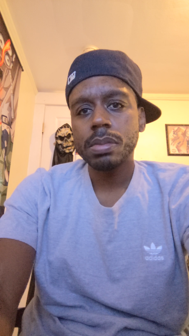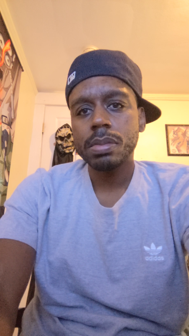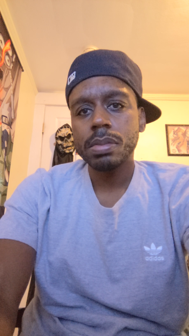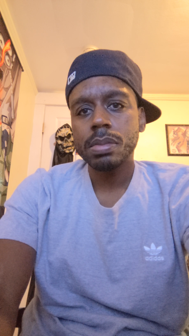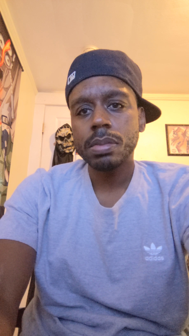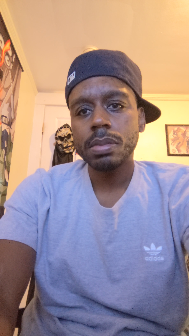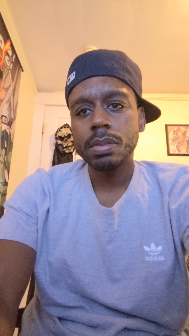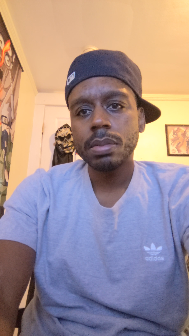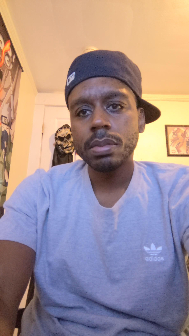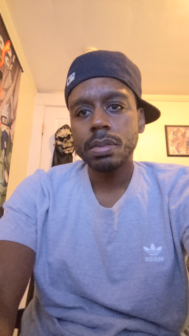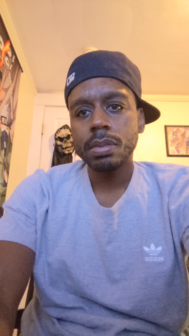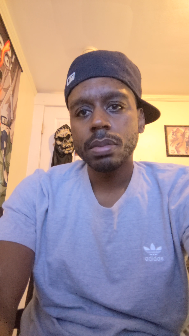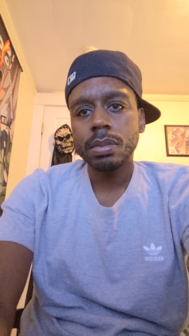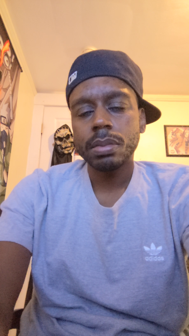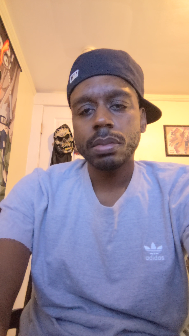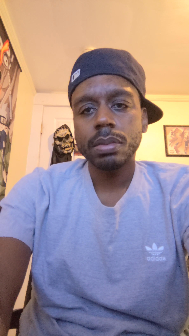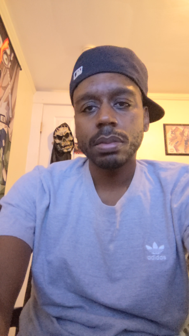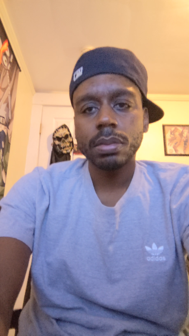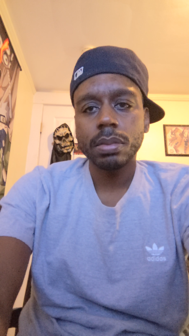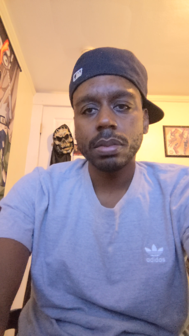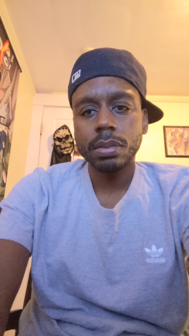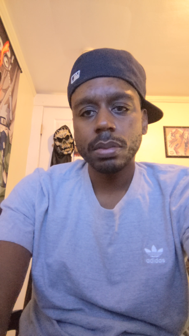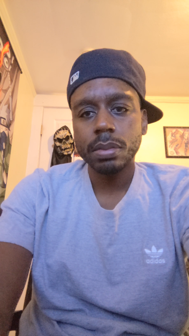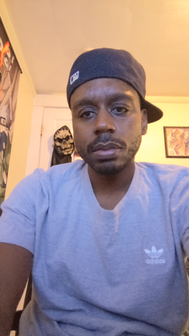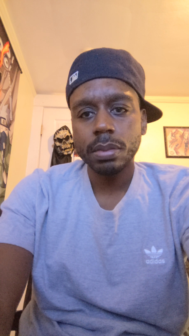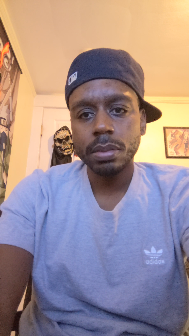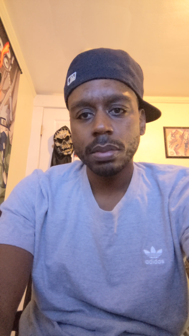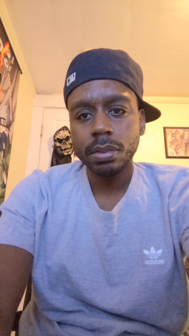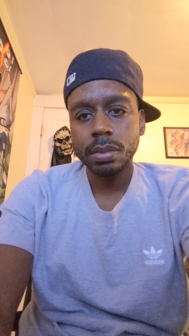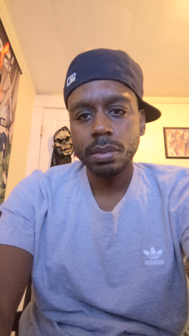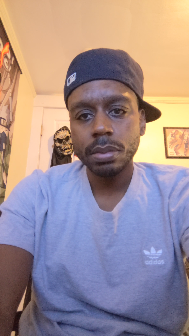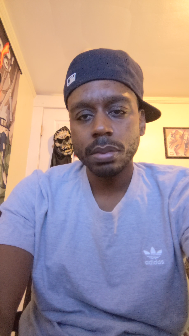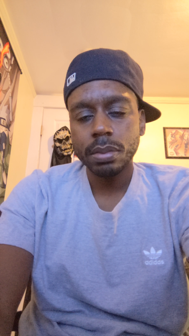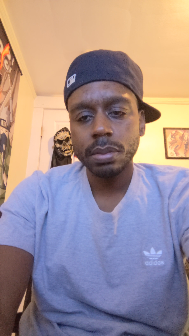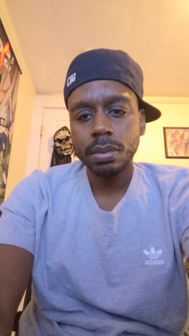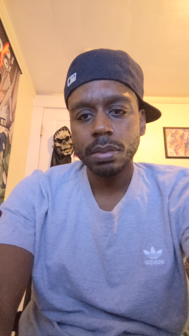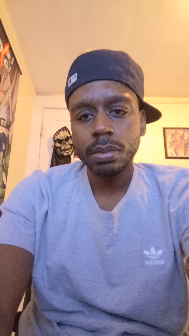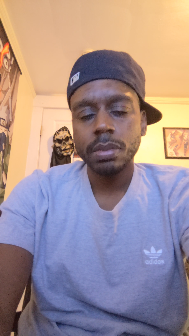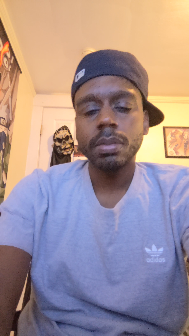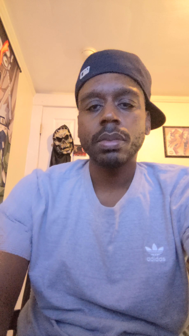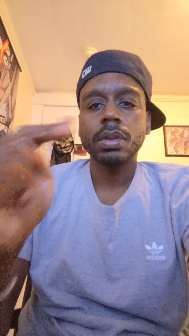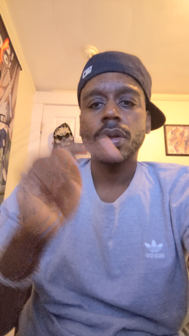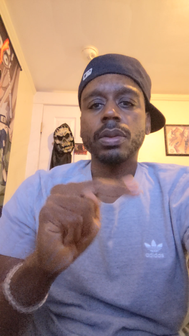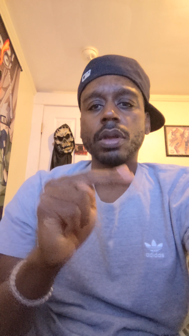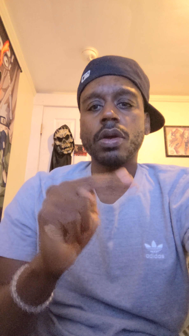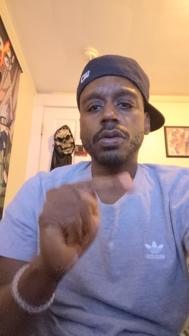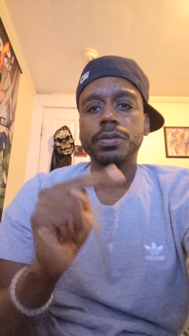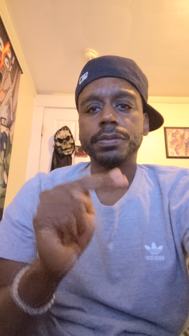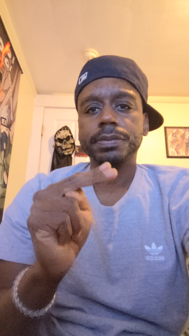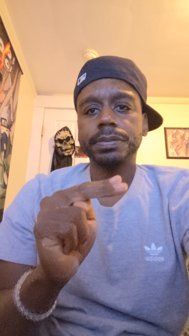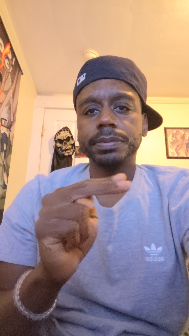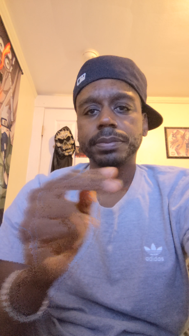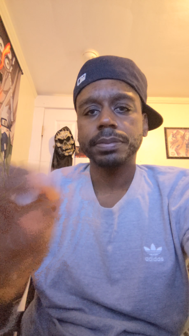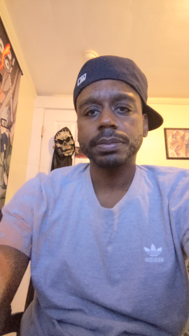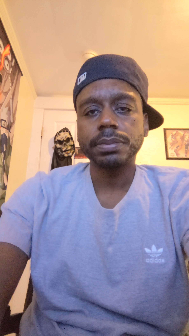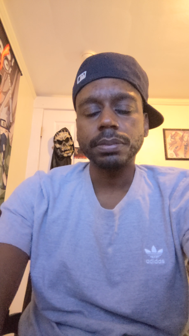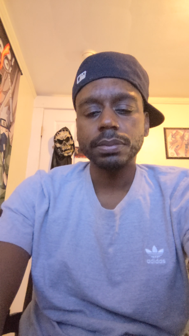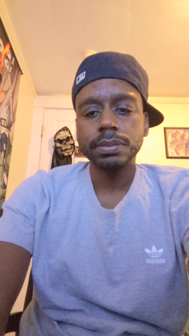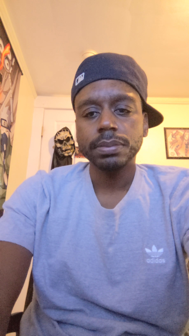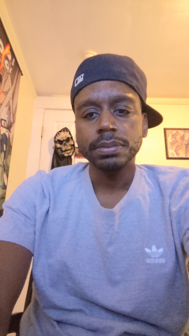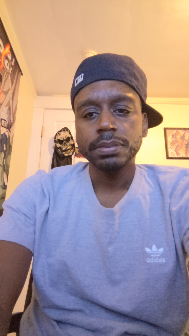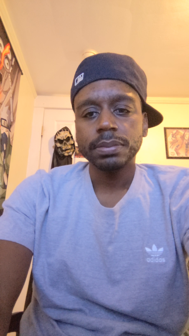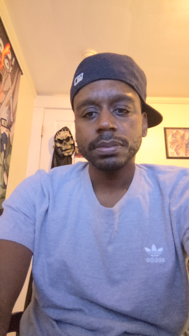nurse